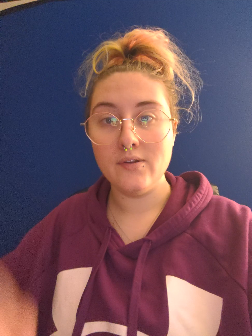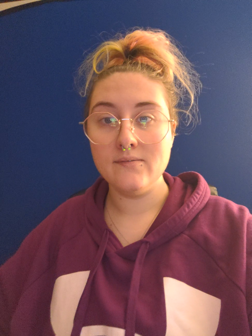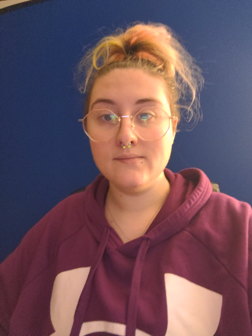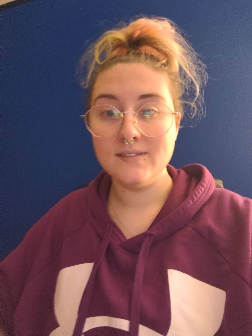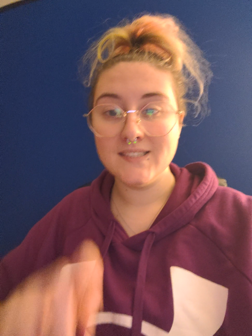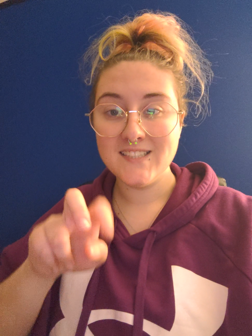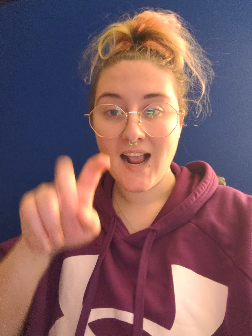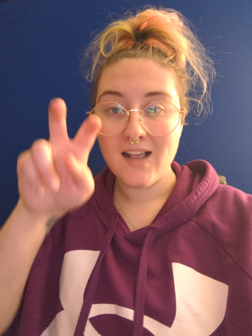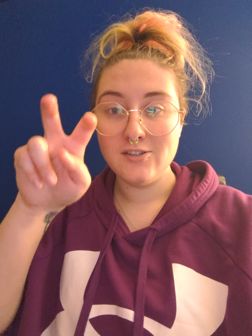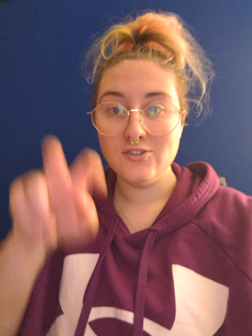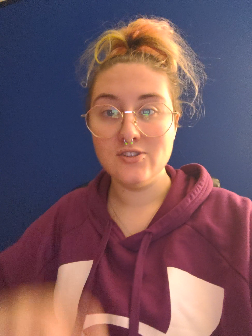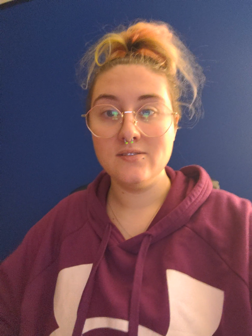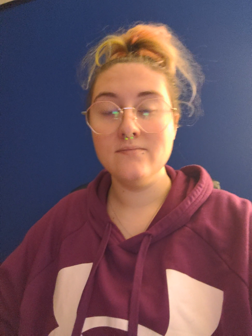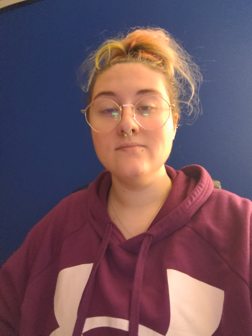stairs